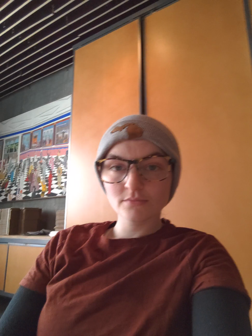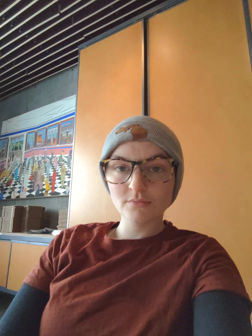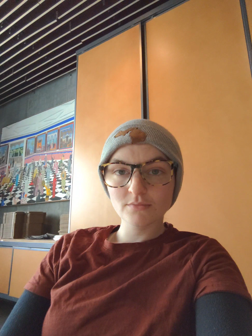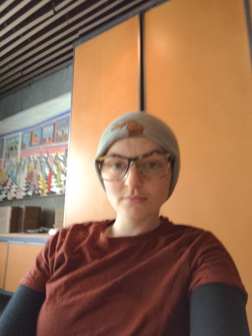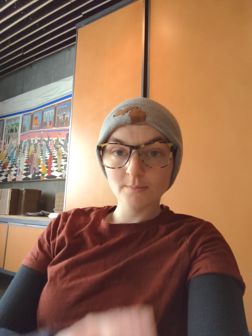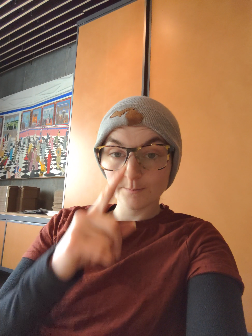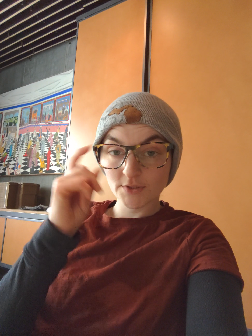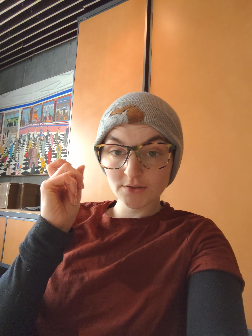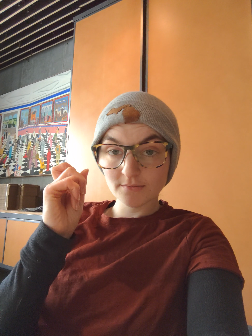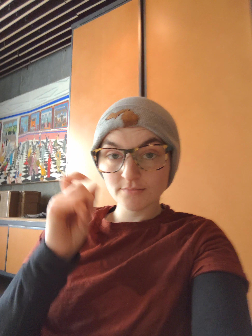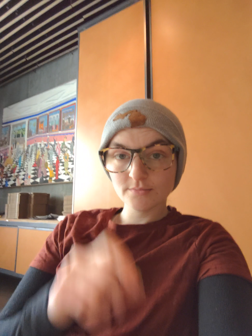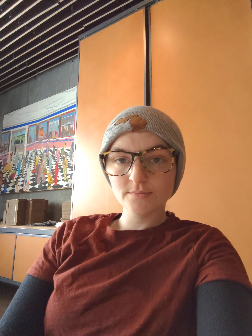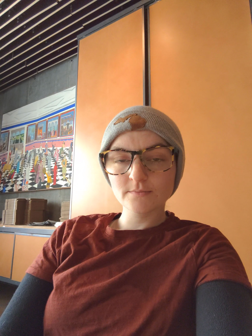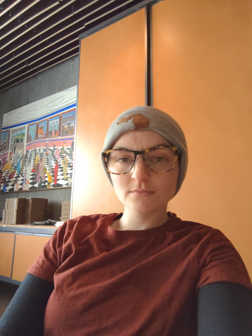because